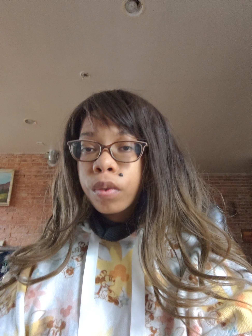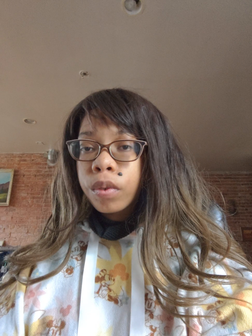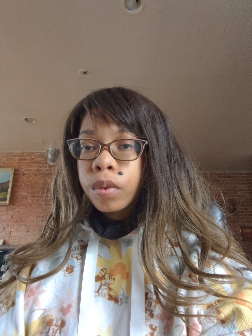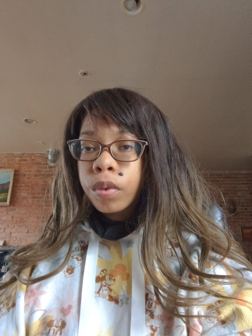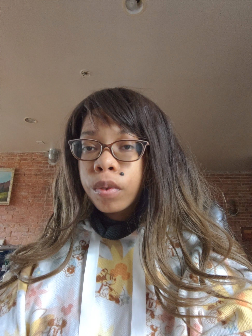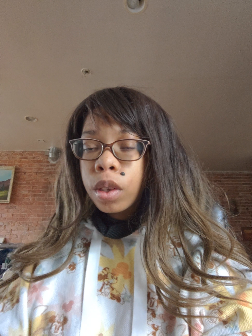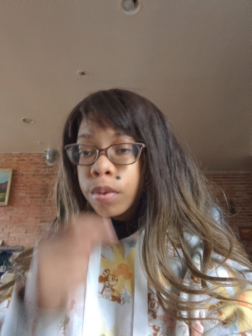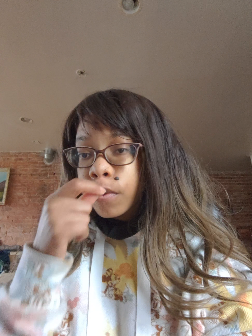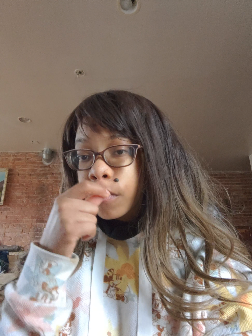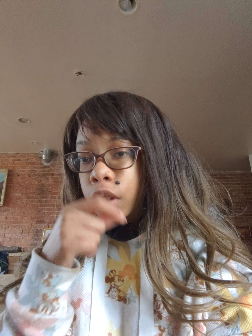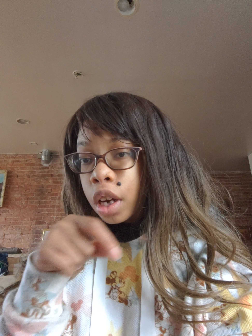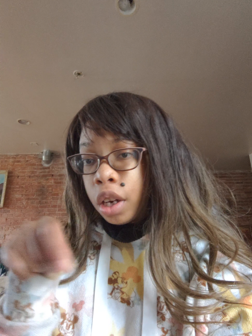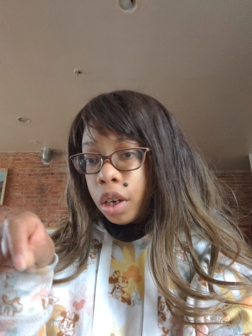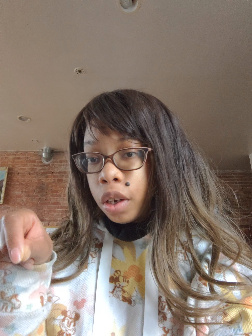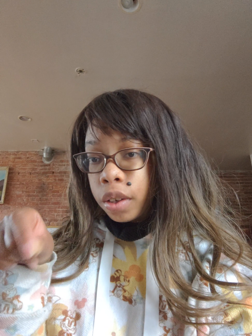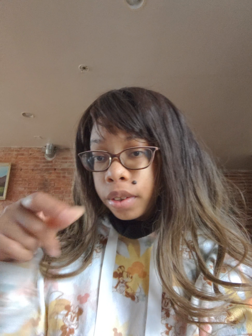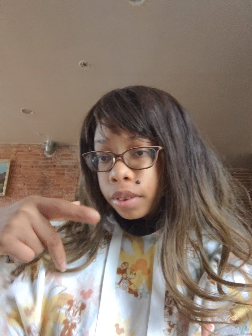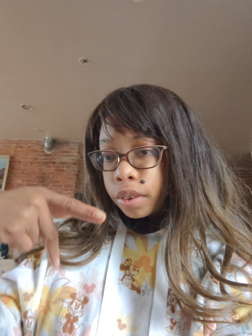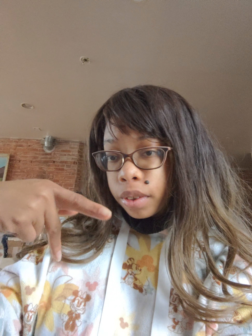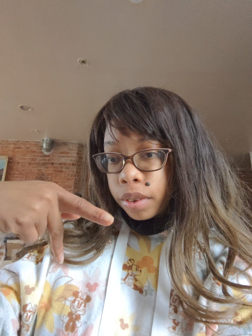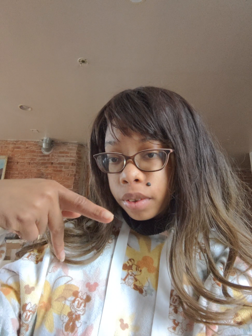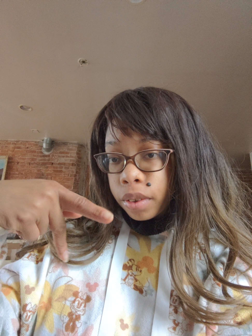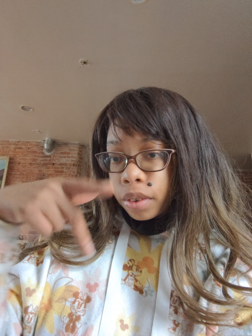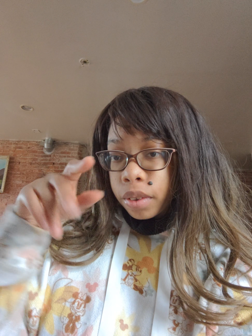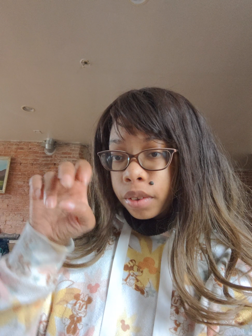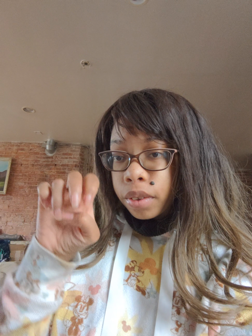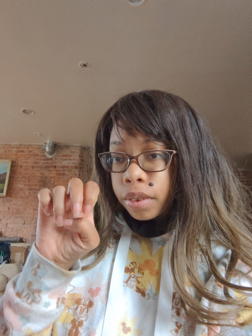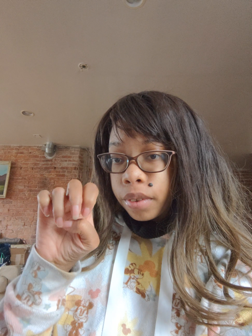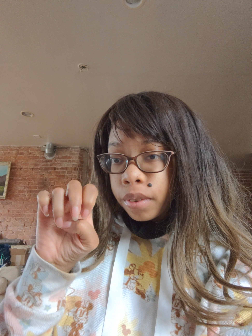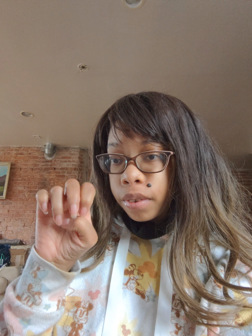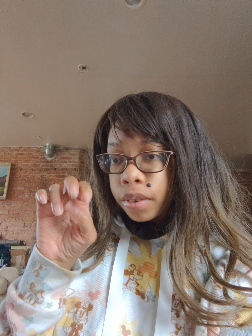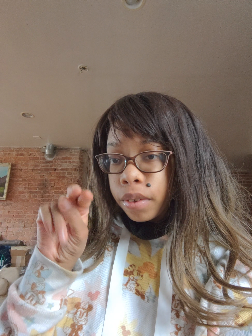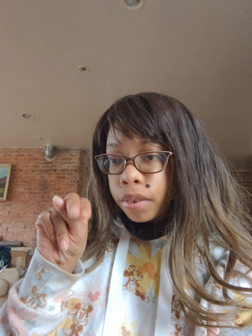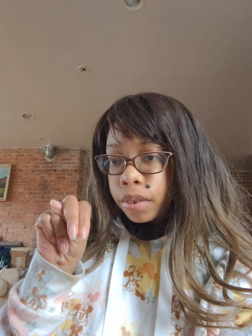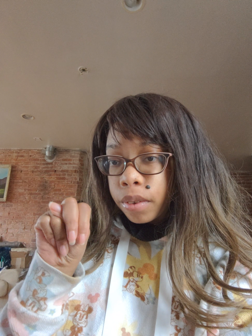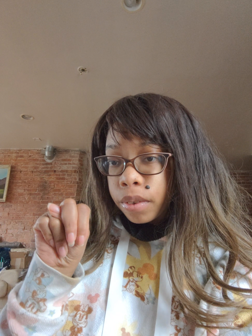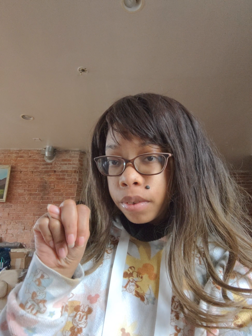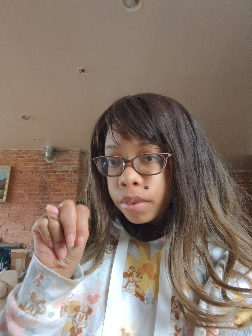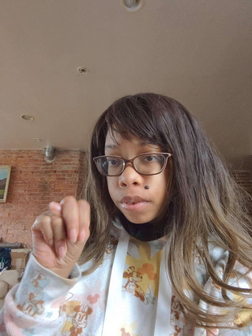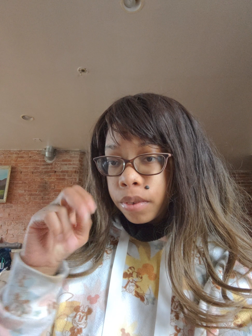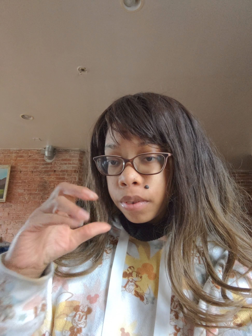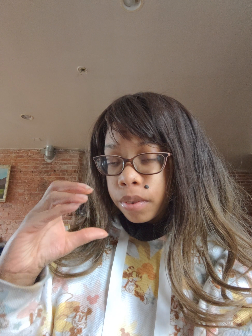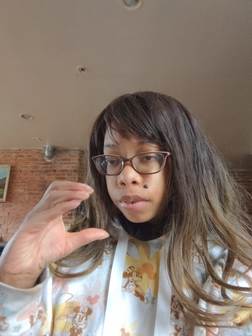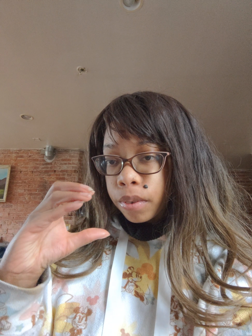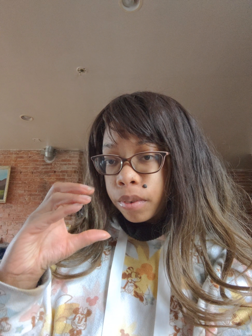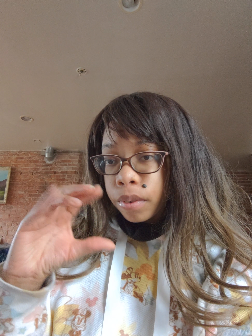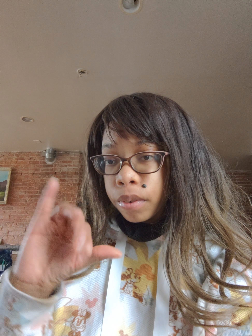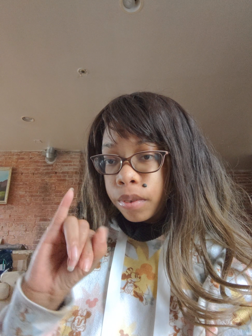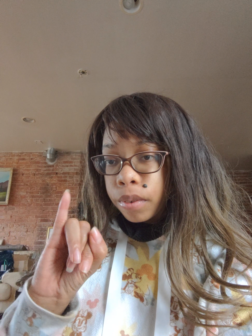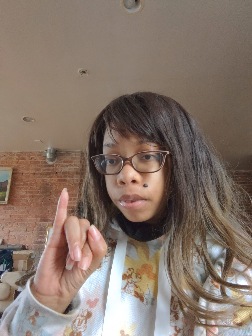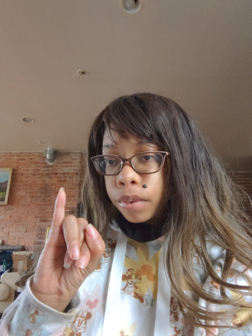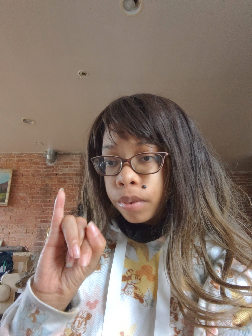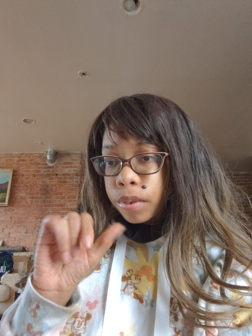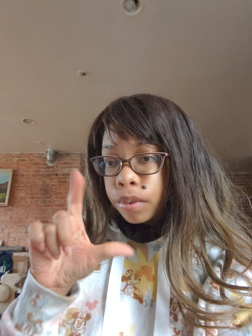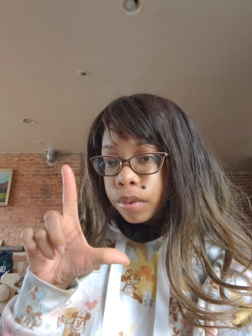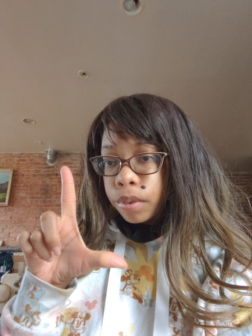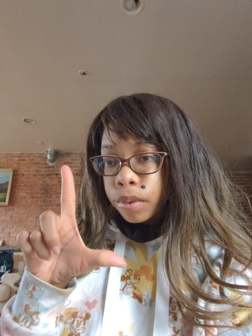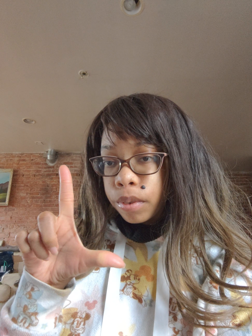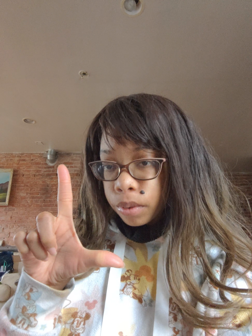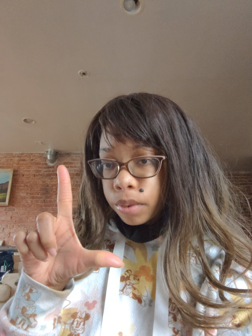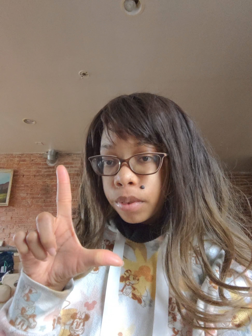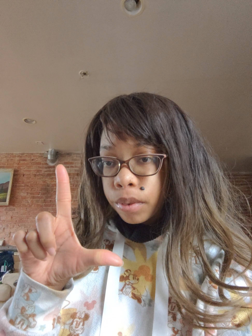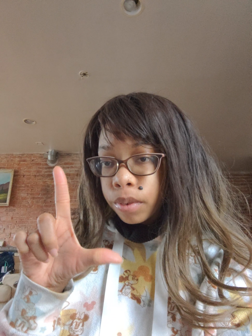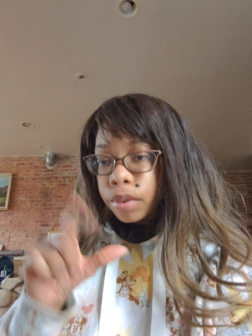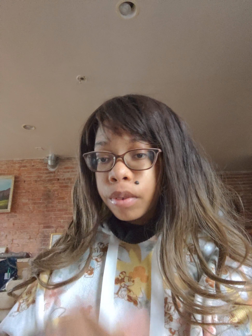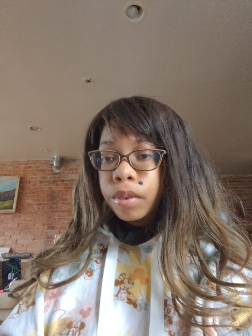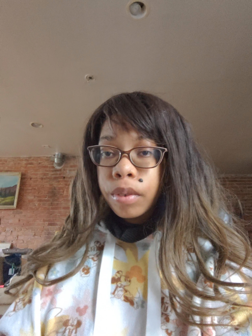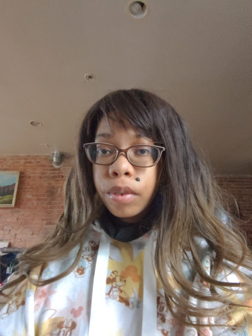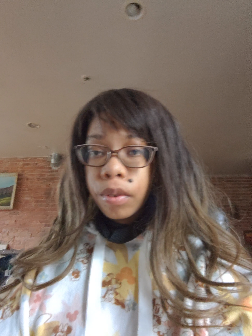pencil